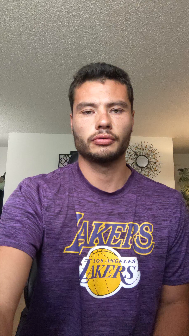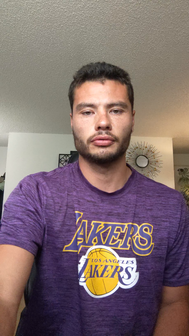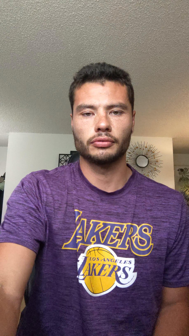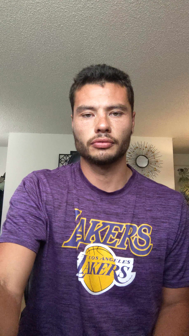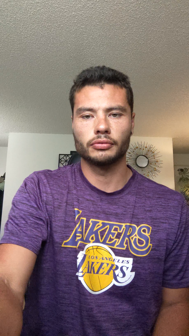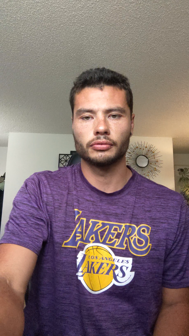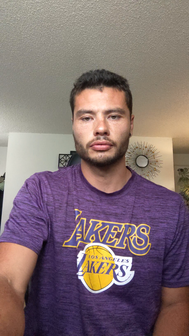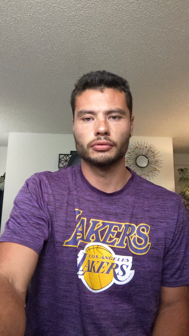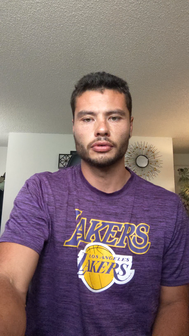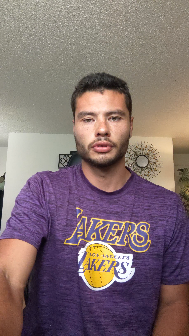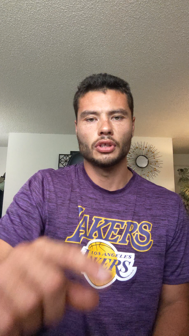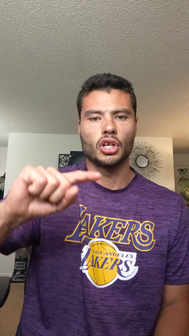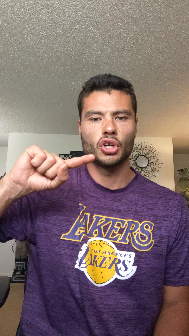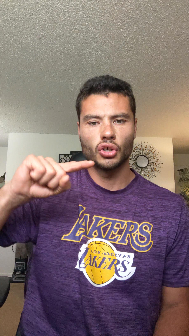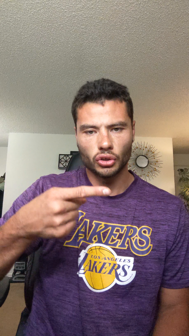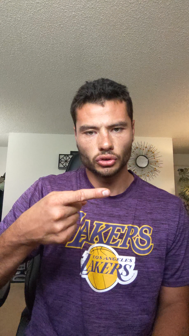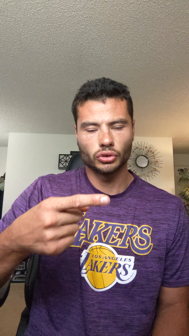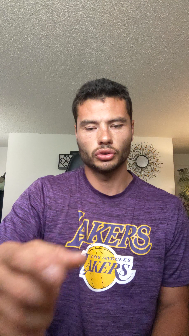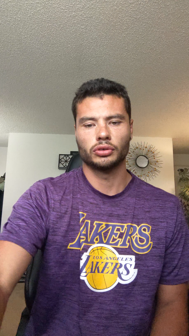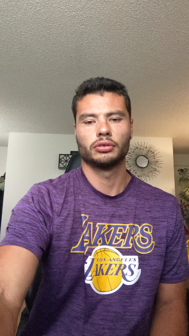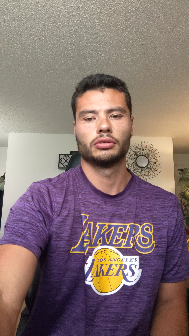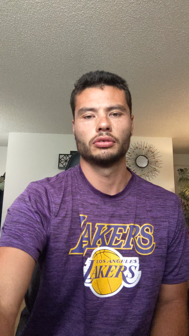hurt